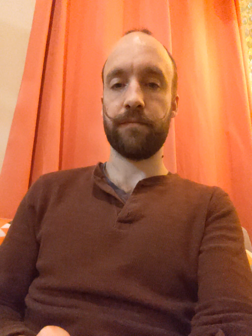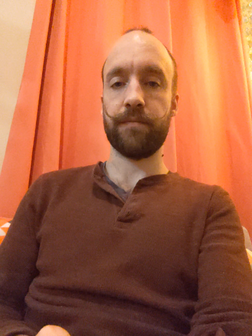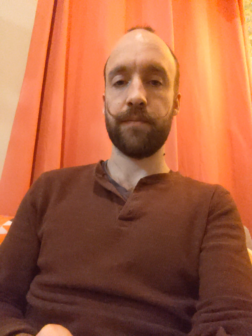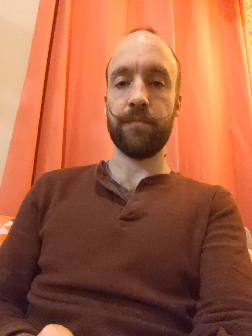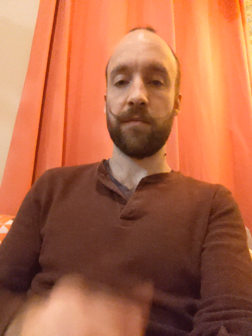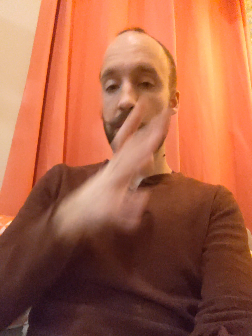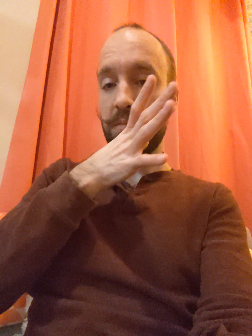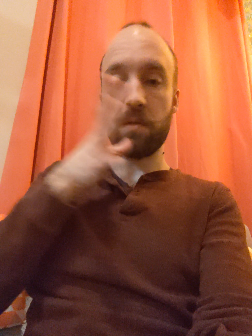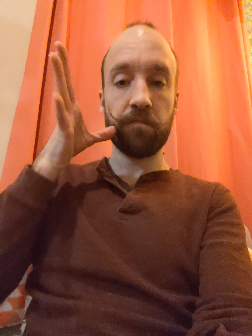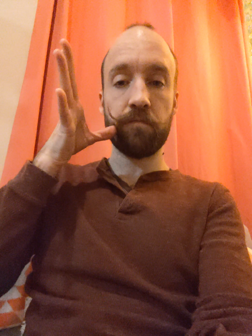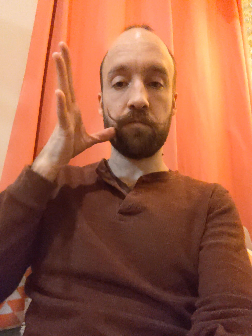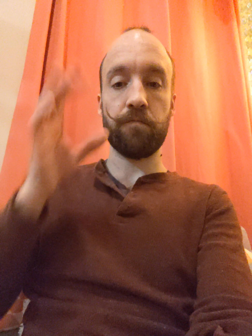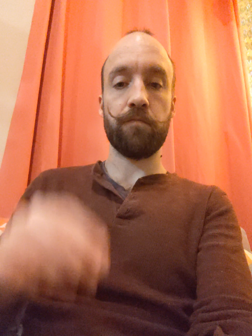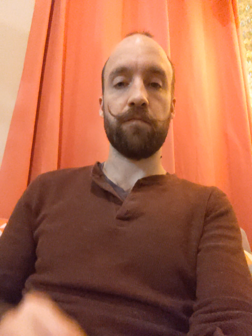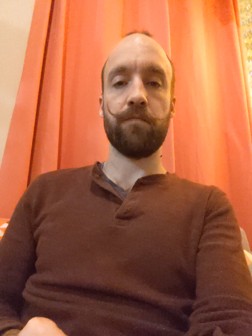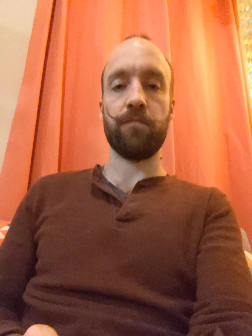farm